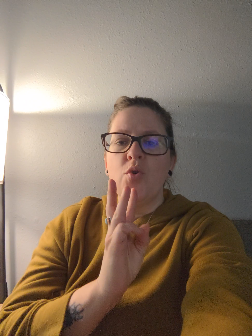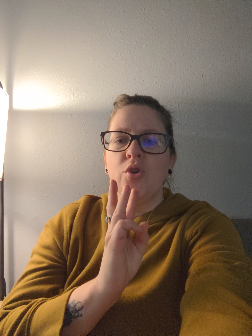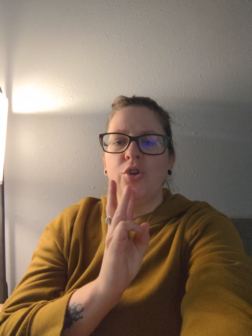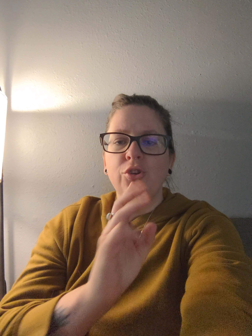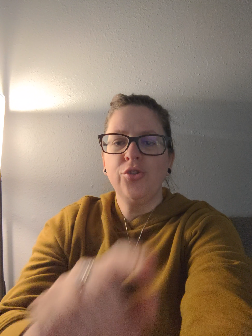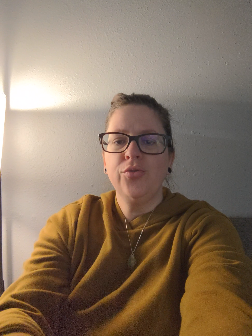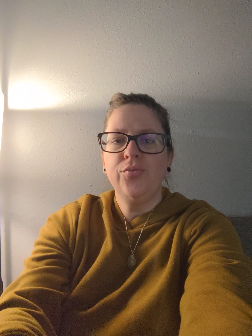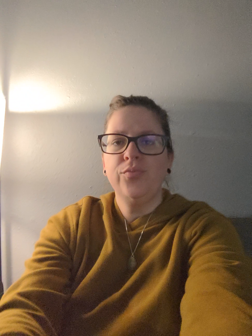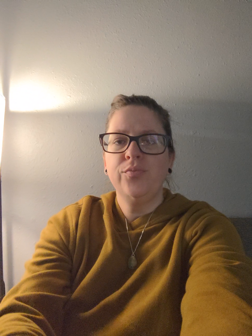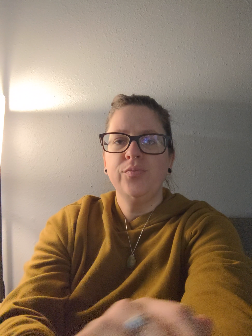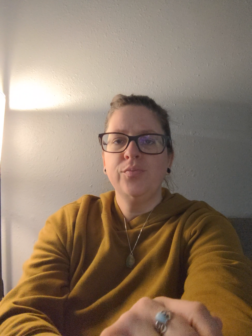water